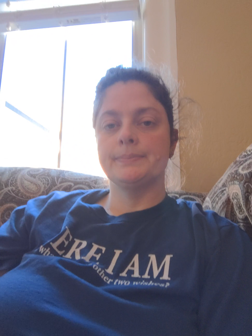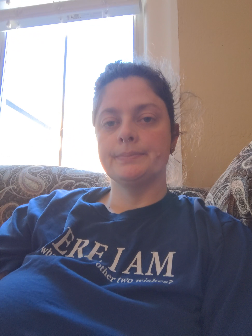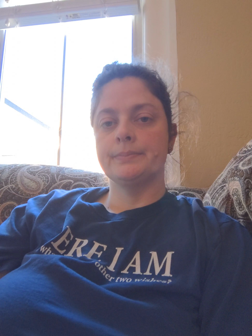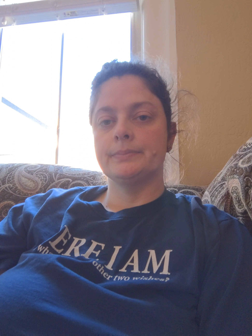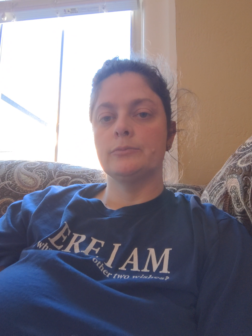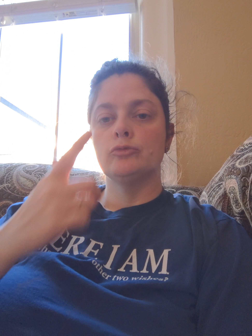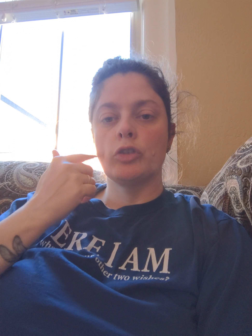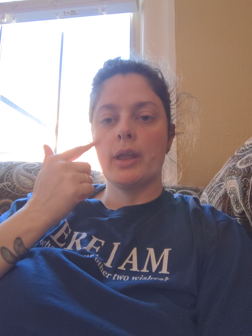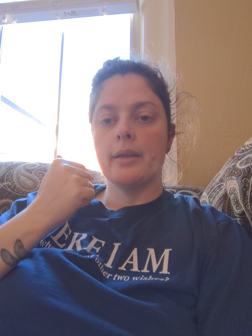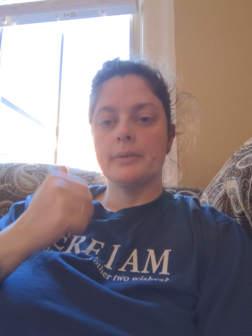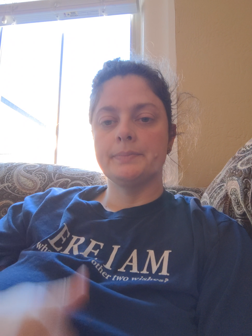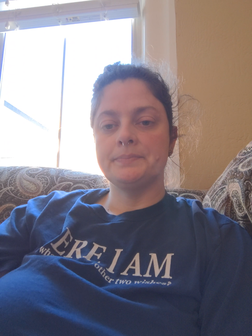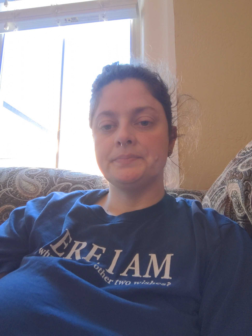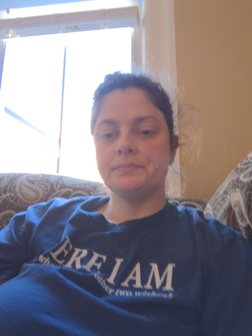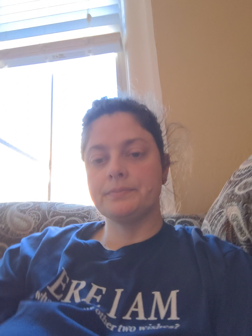cry